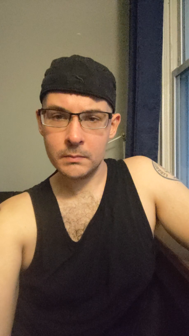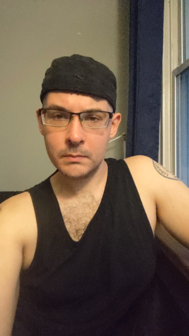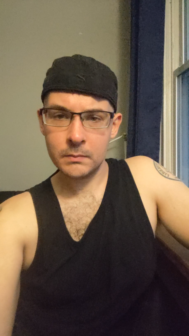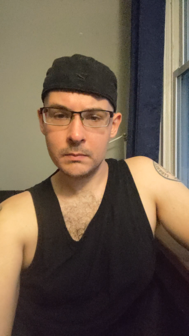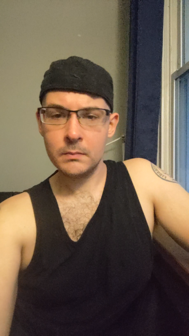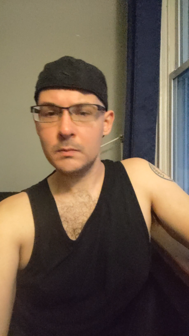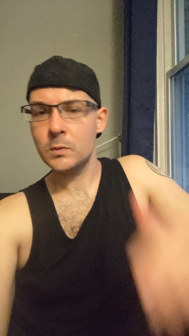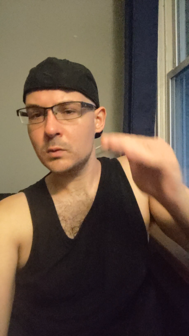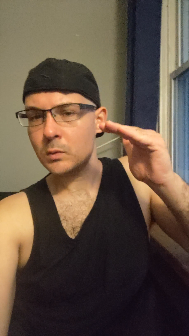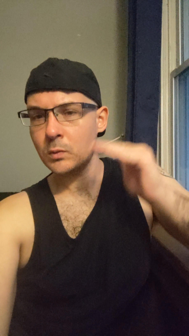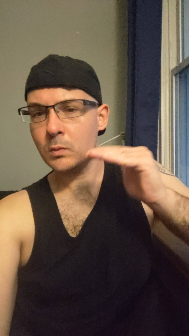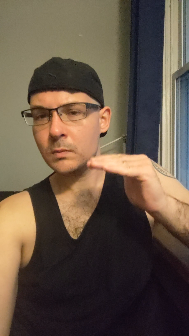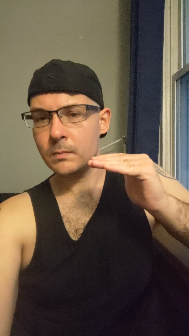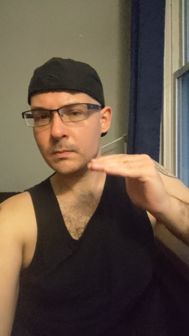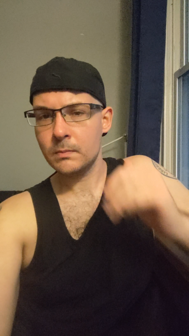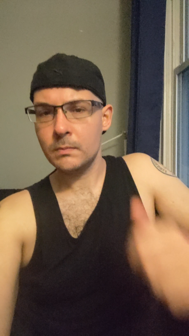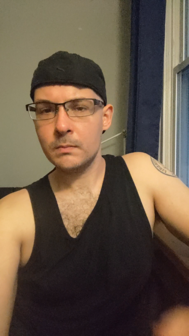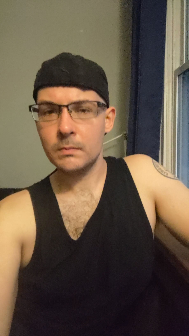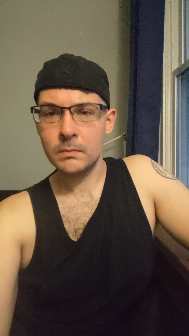short